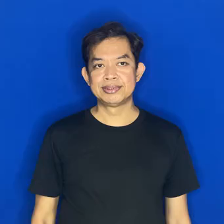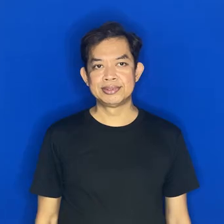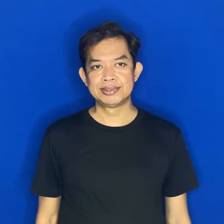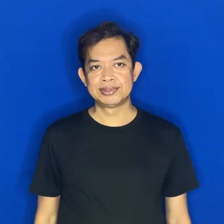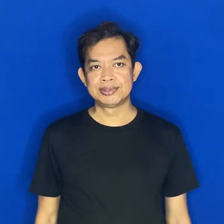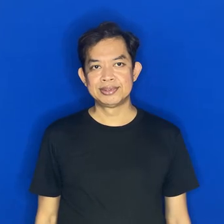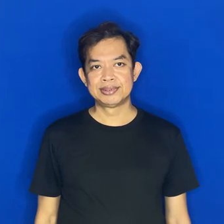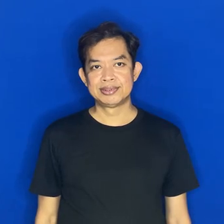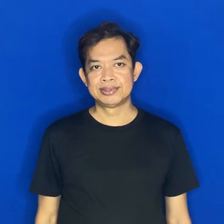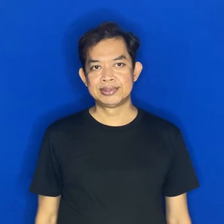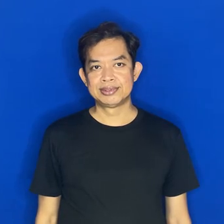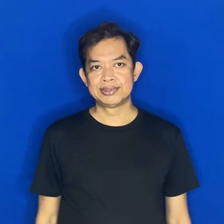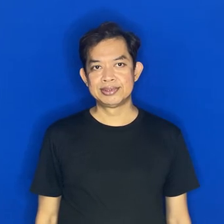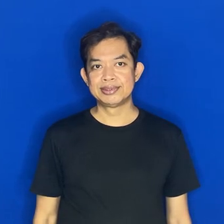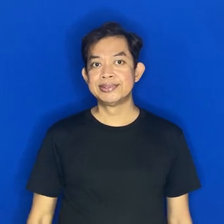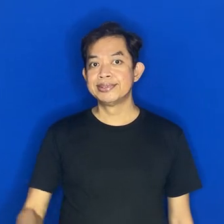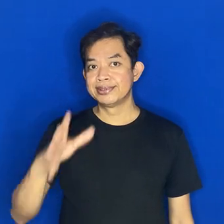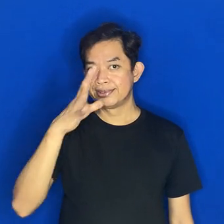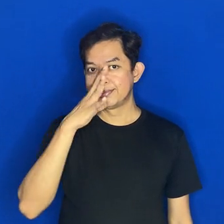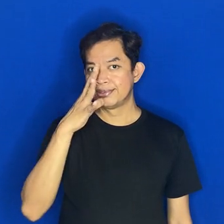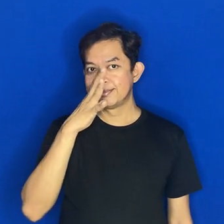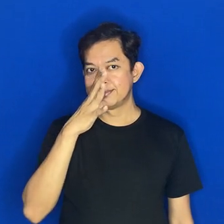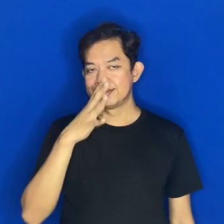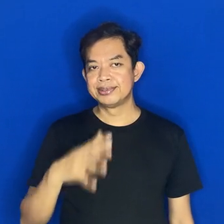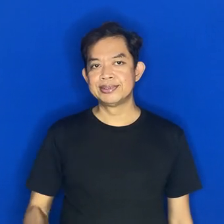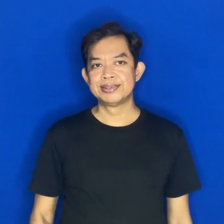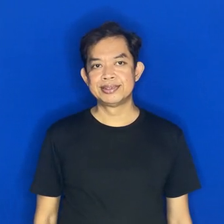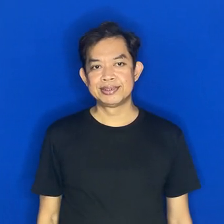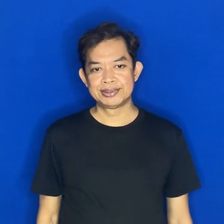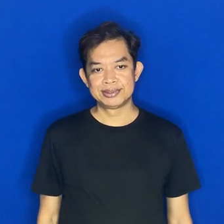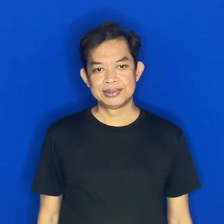mother